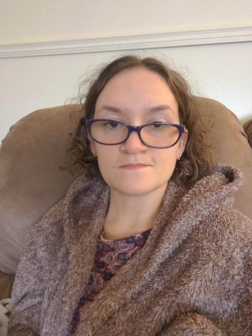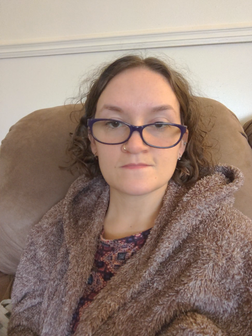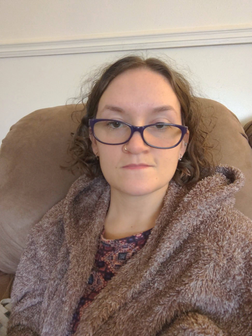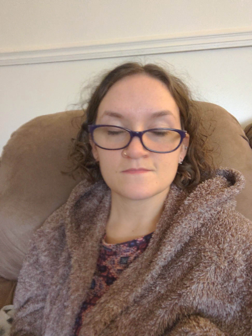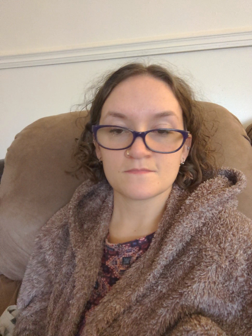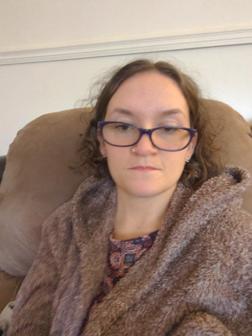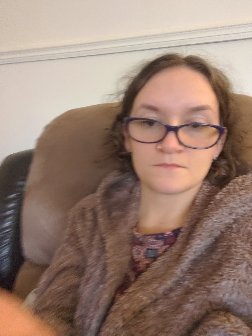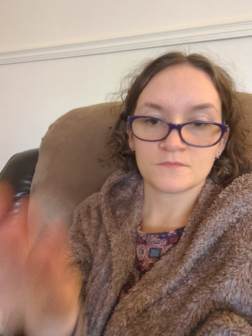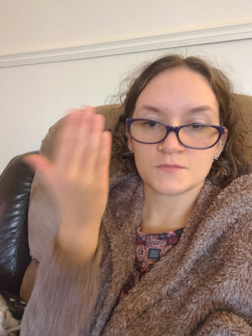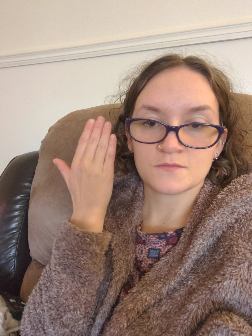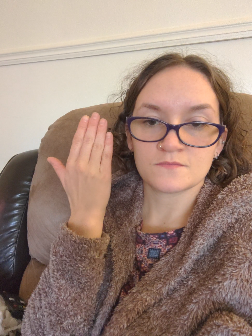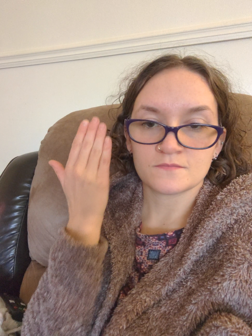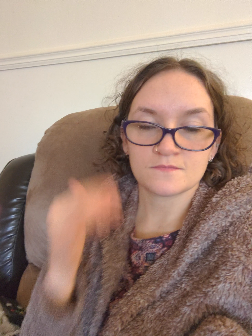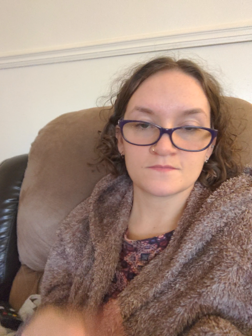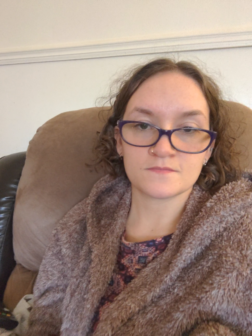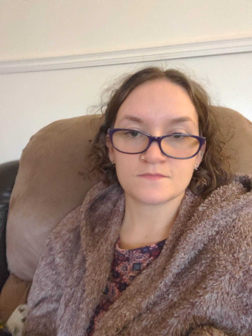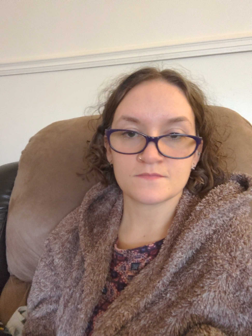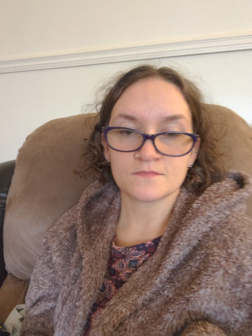morning